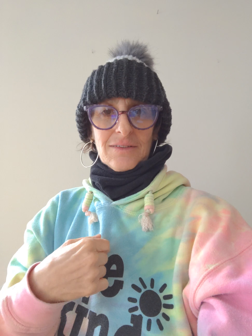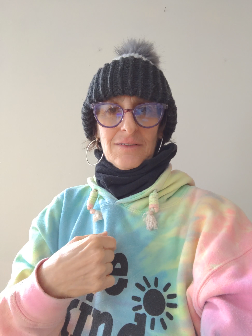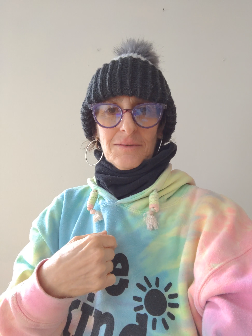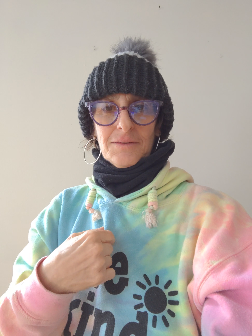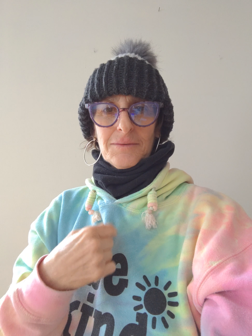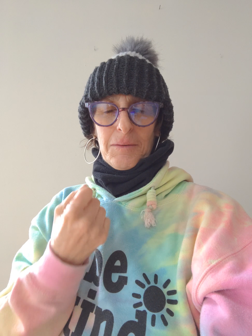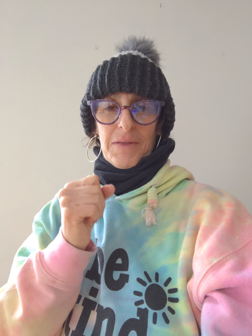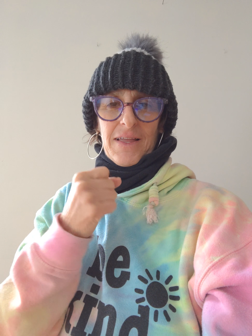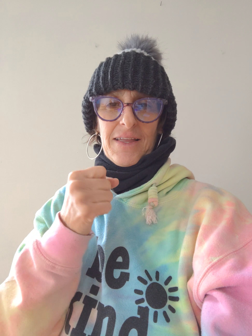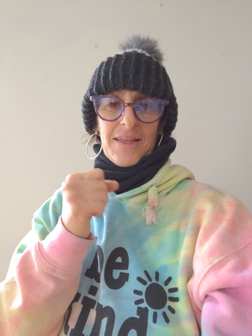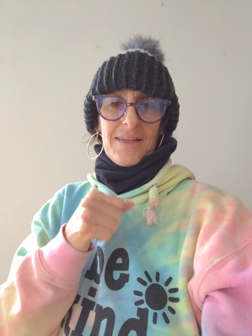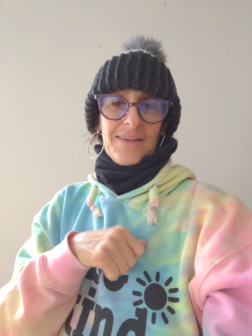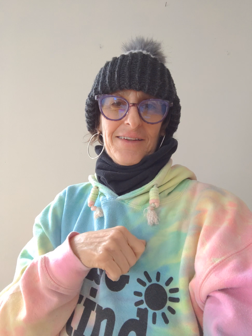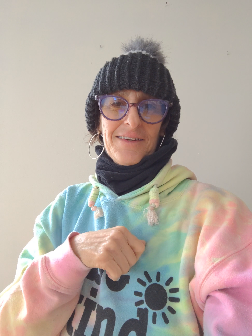make